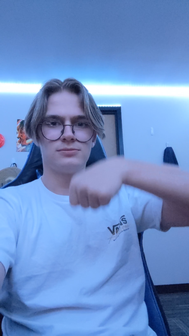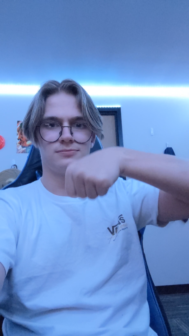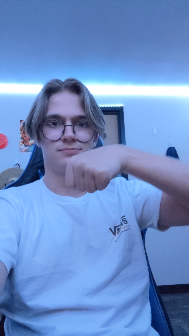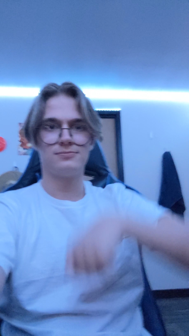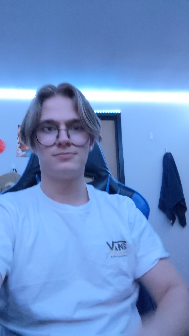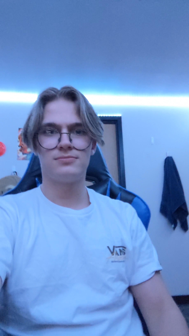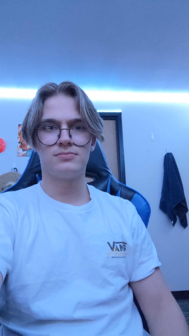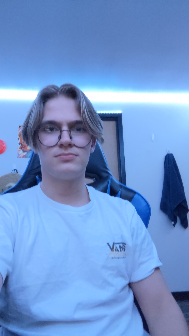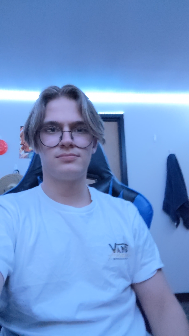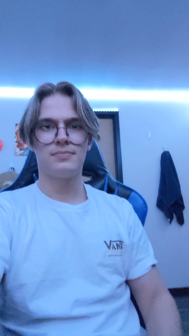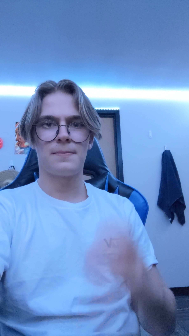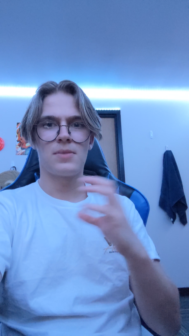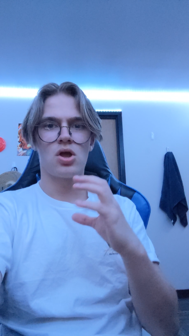ball